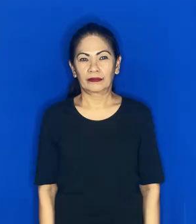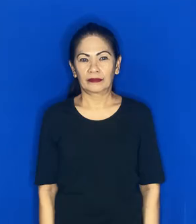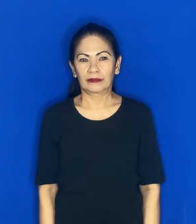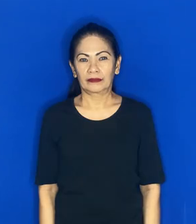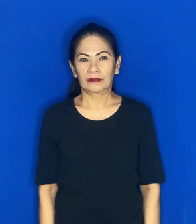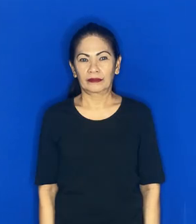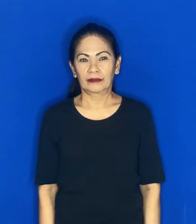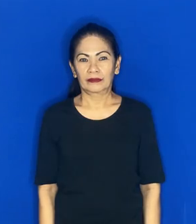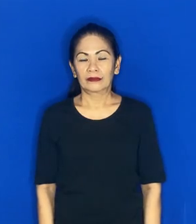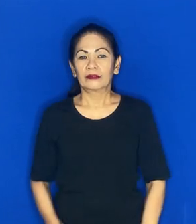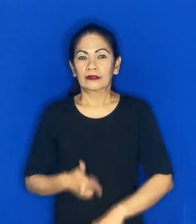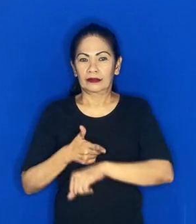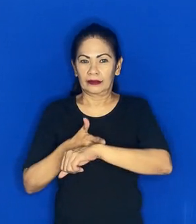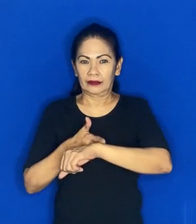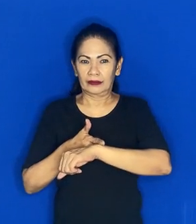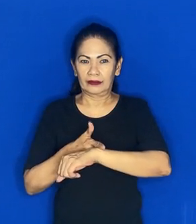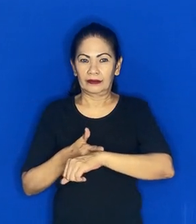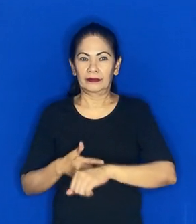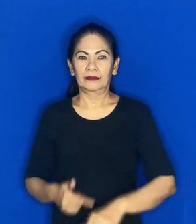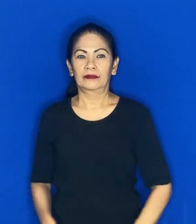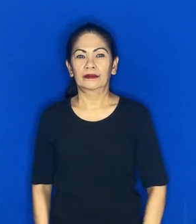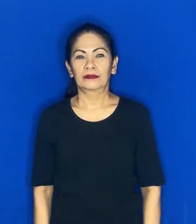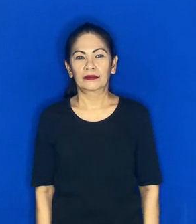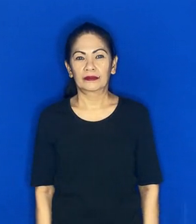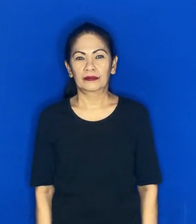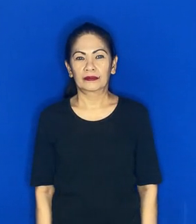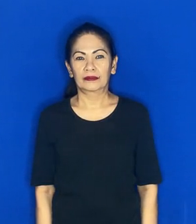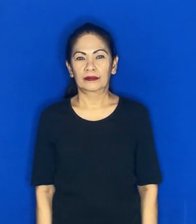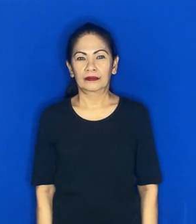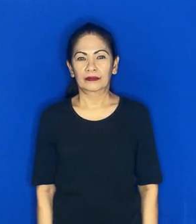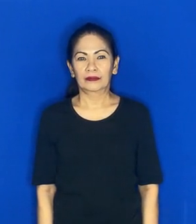gray